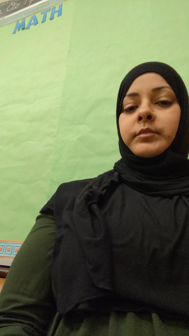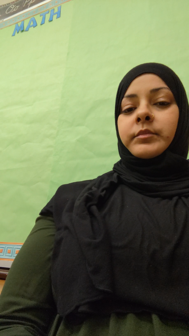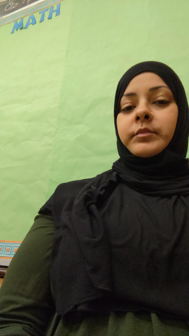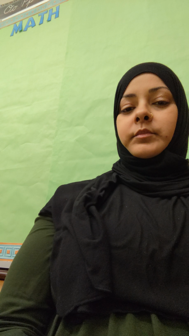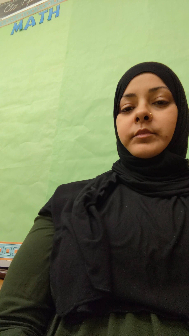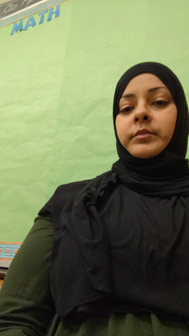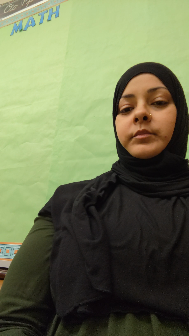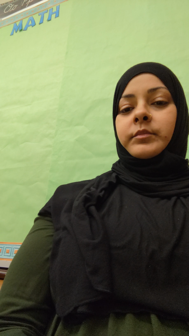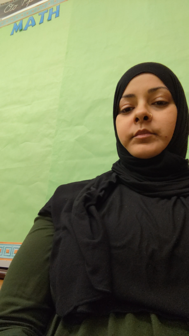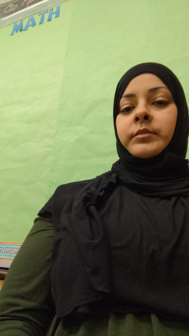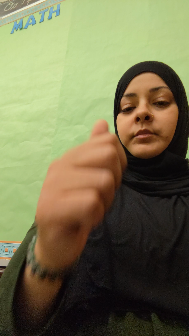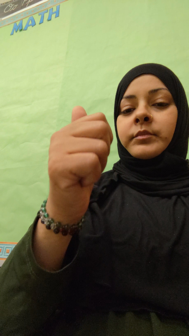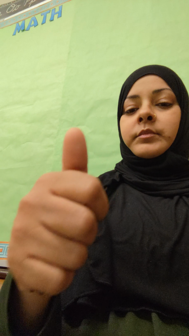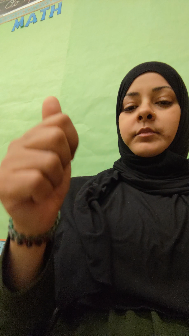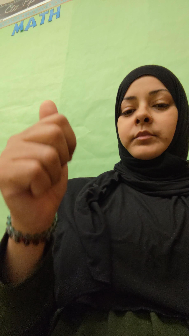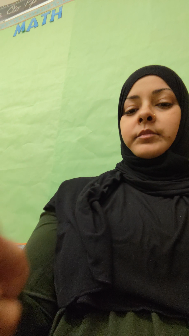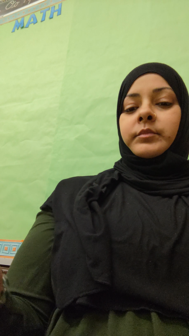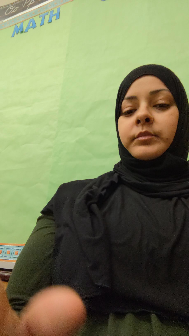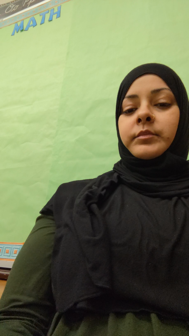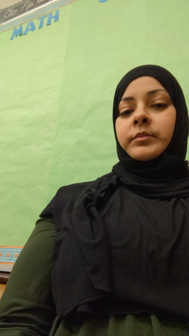each